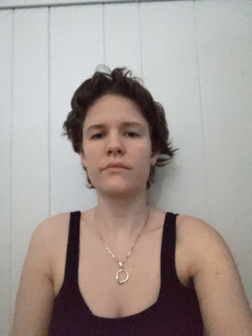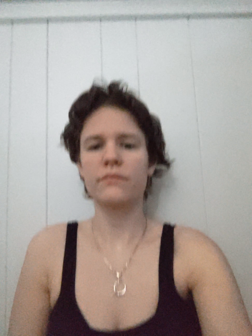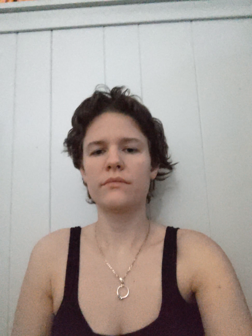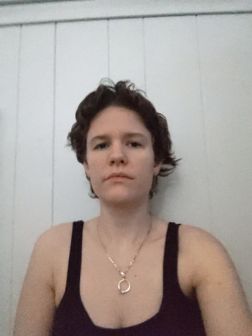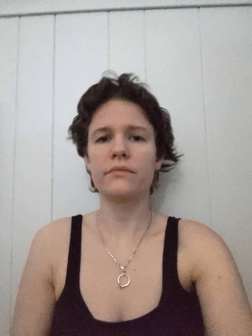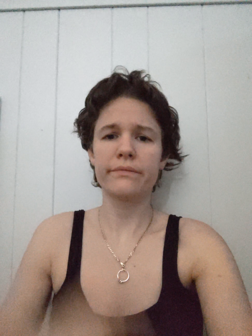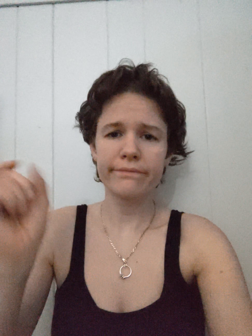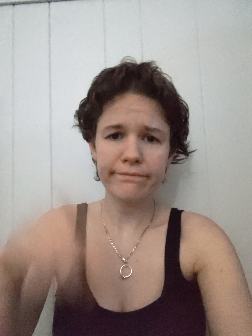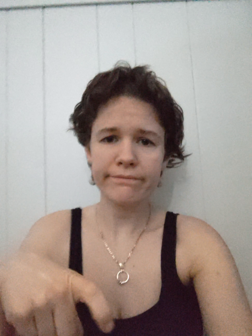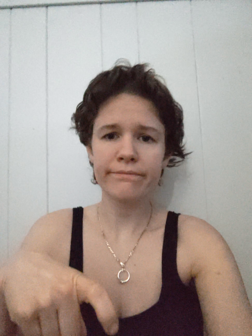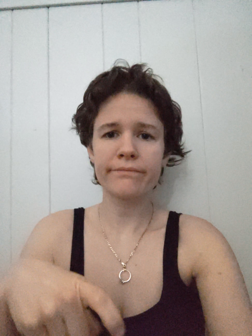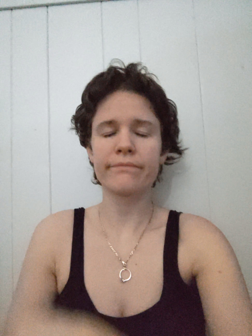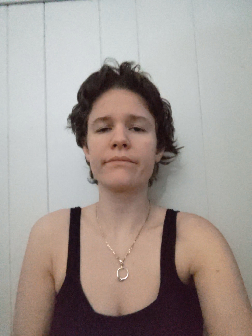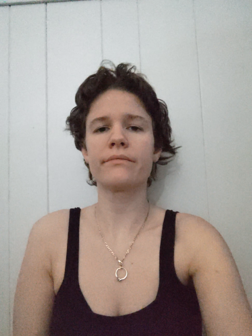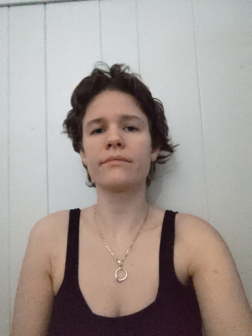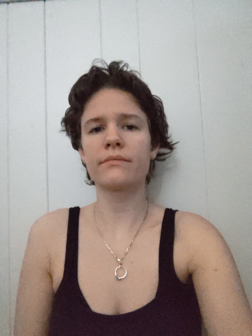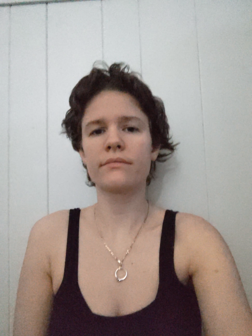have to